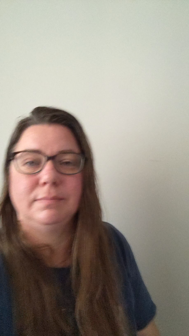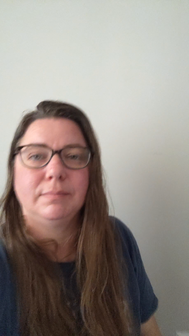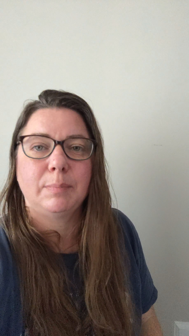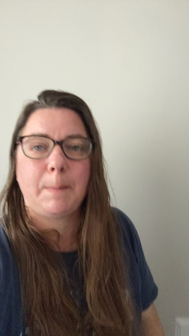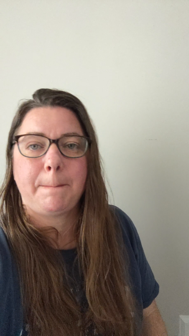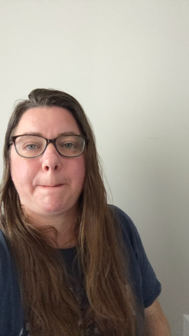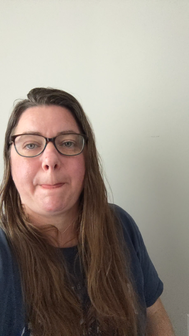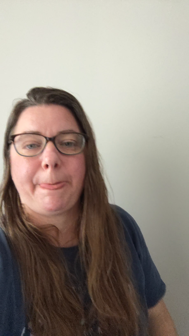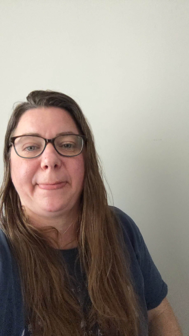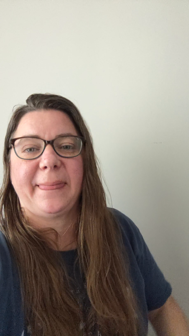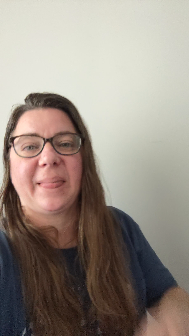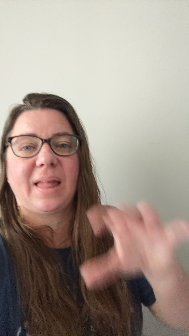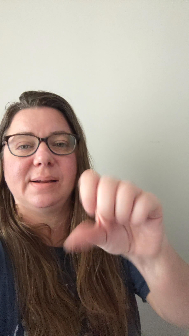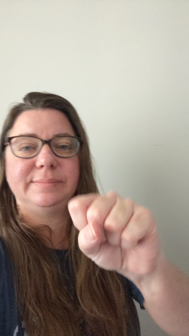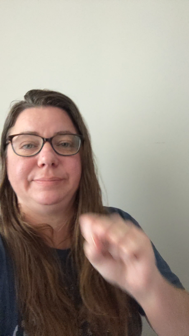get